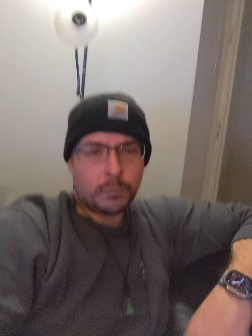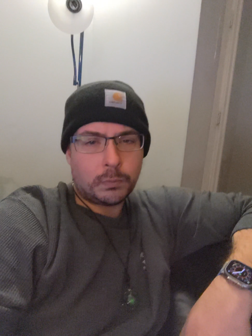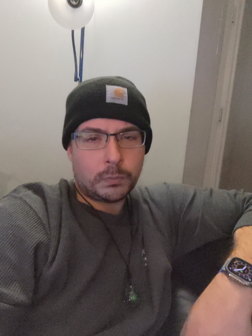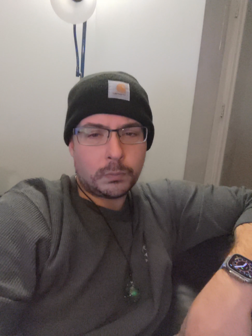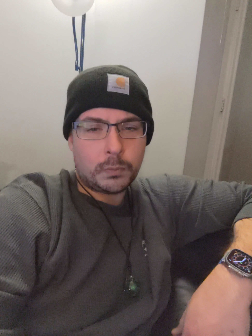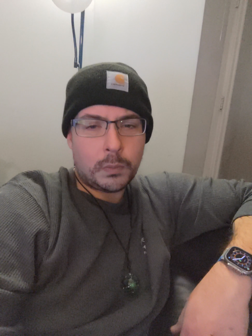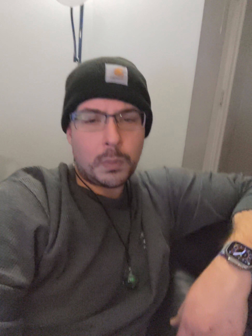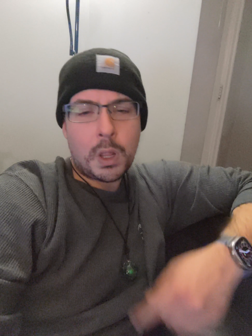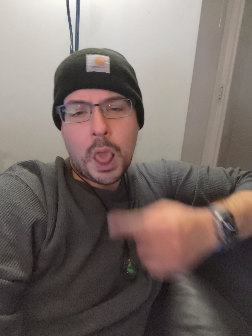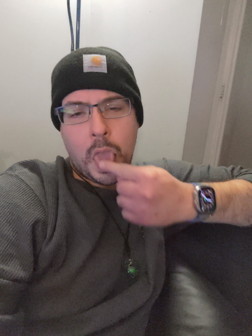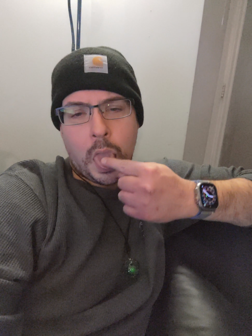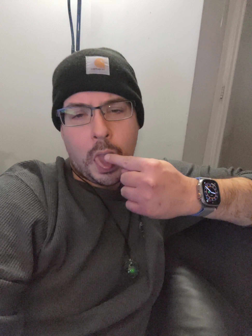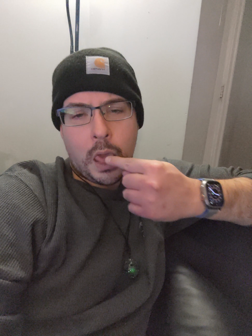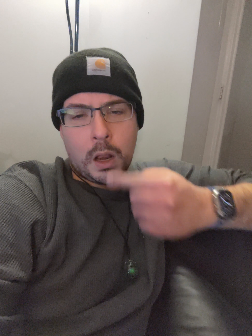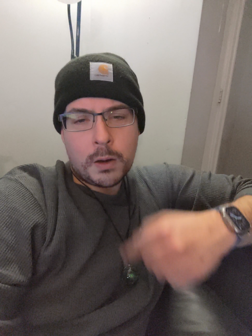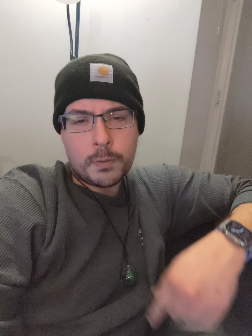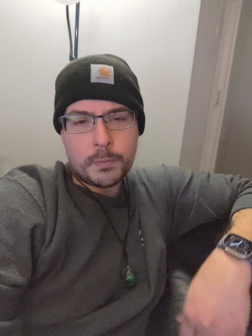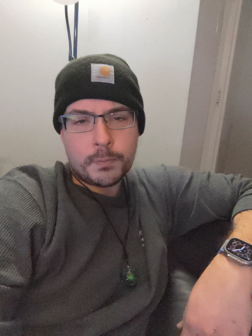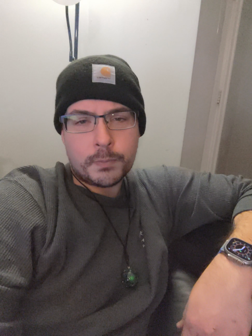tongue